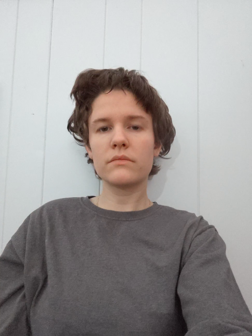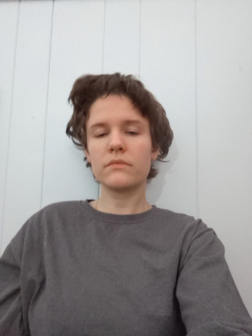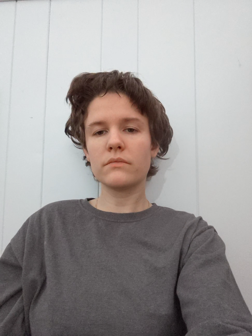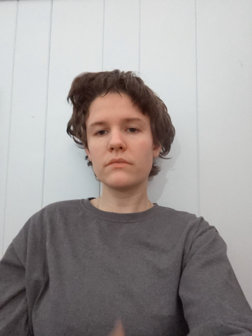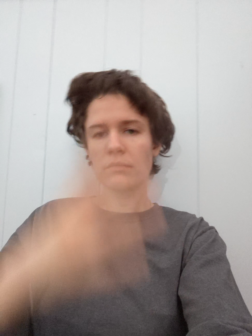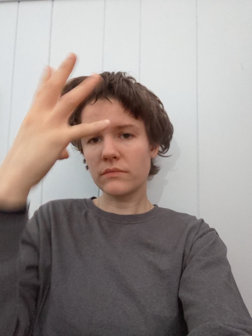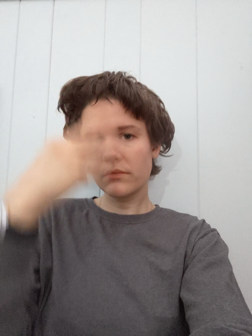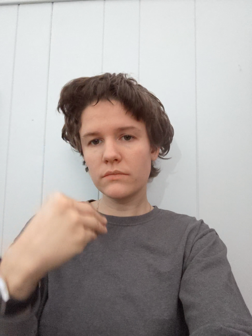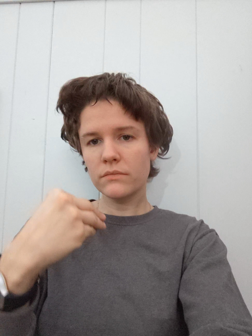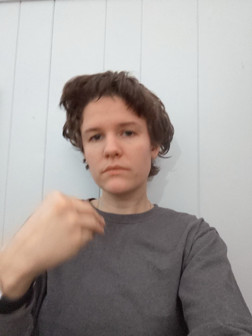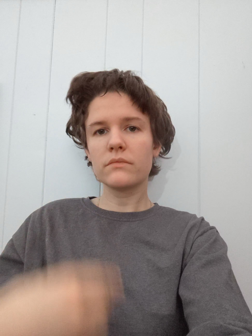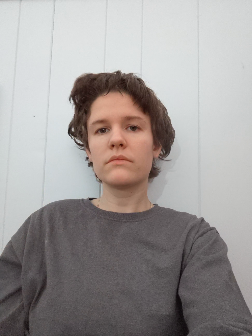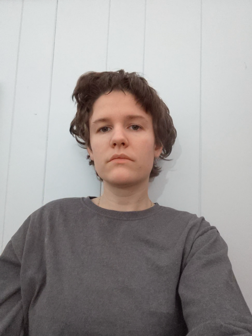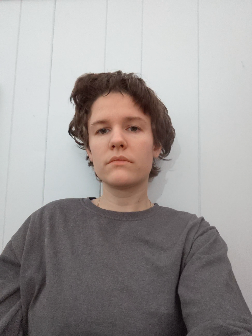sleep